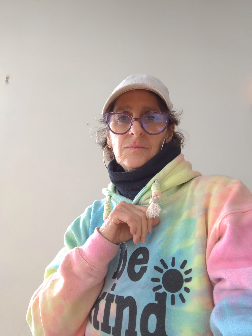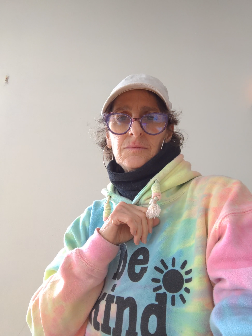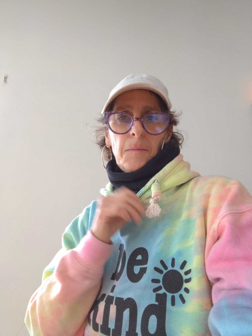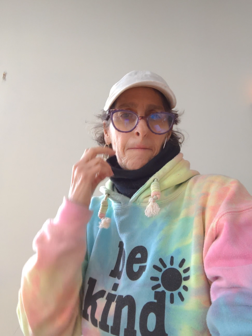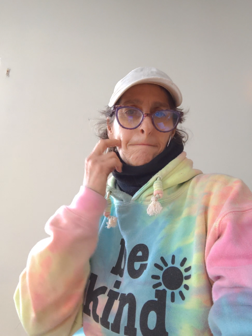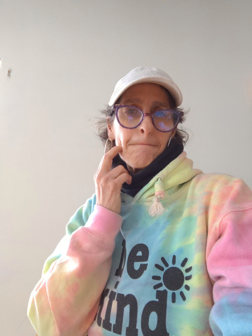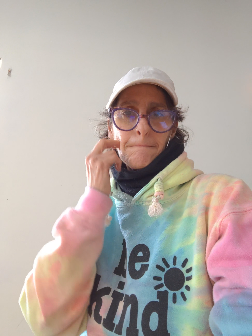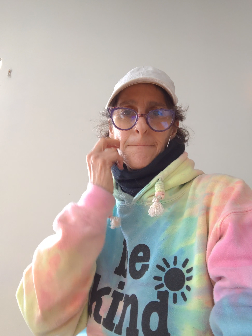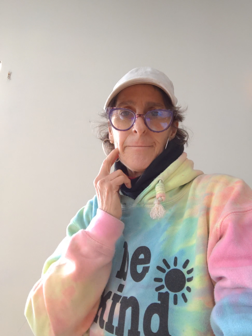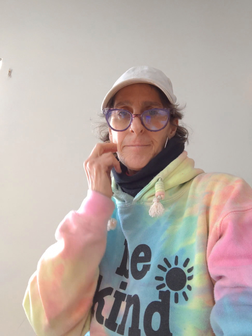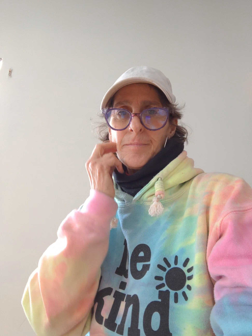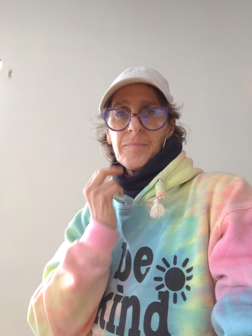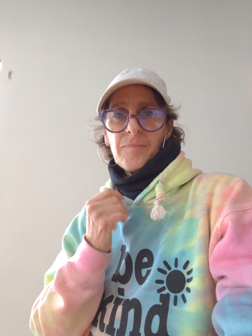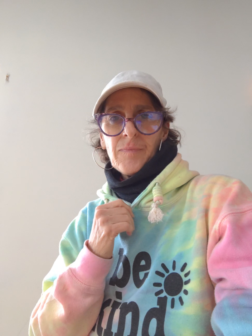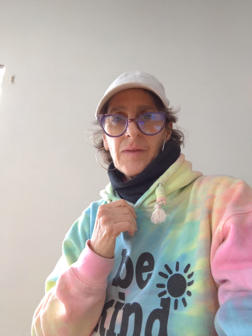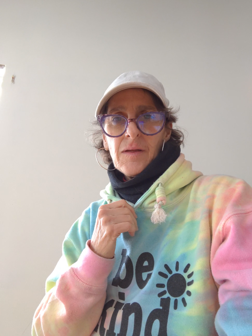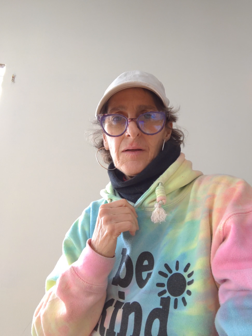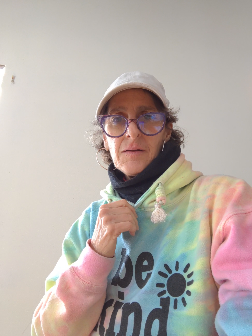gum